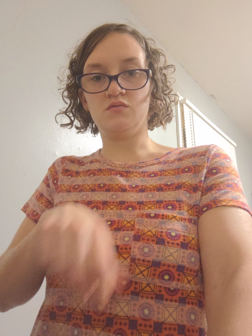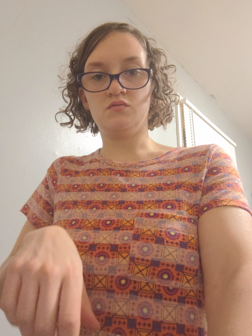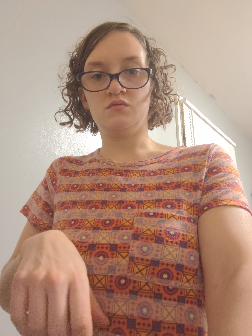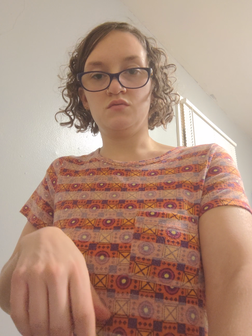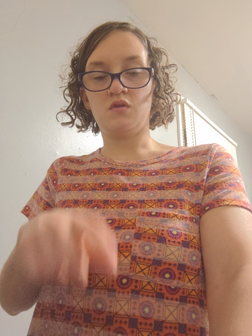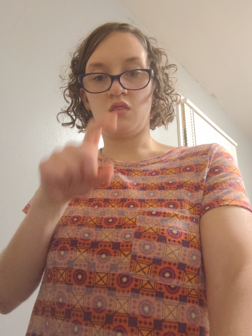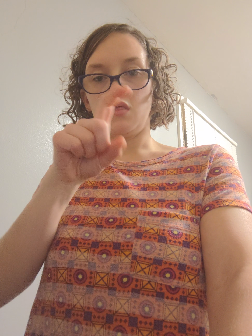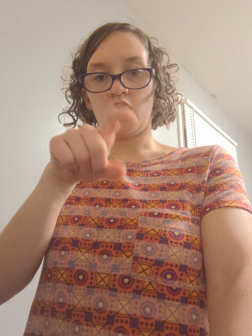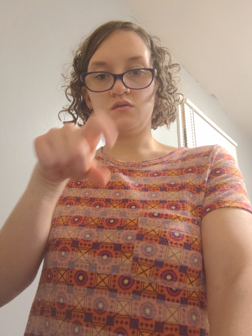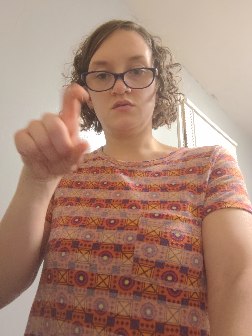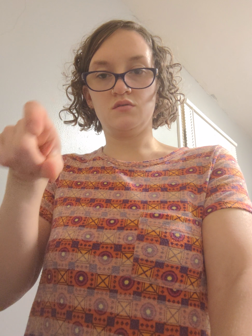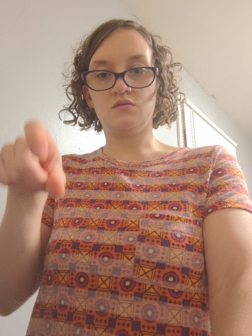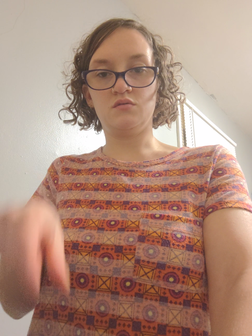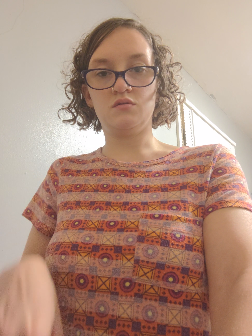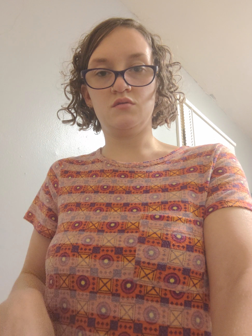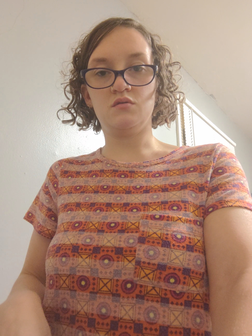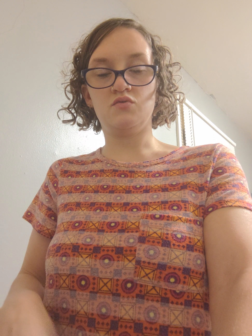closet